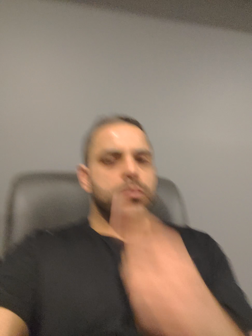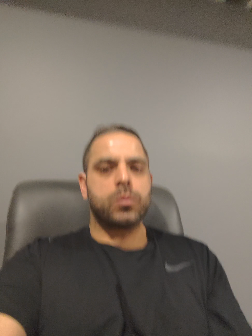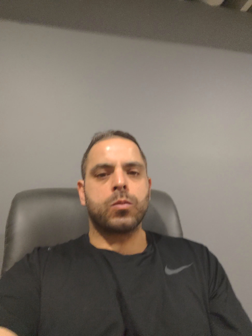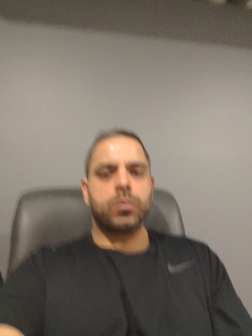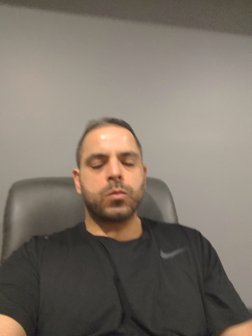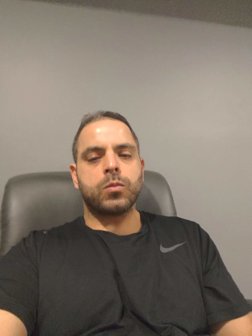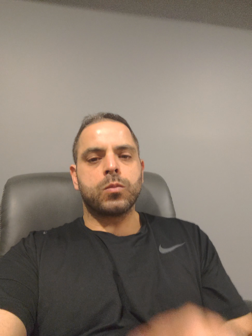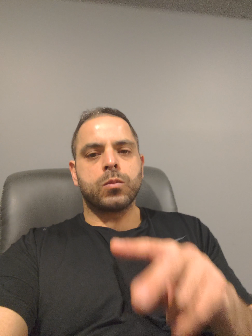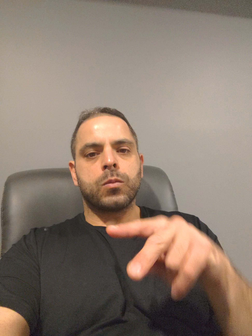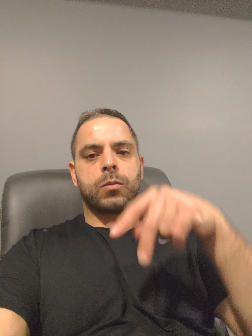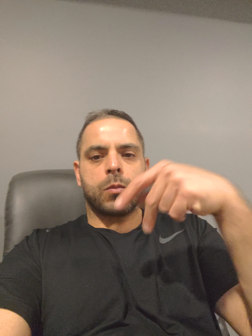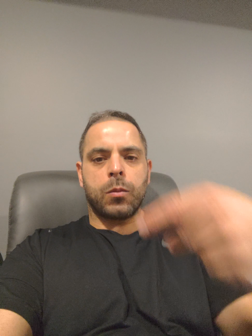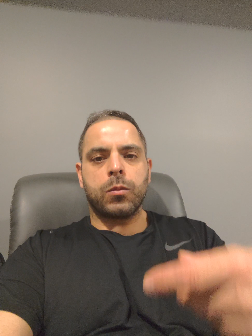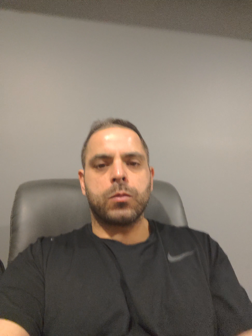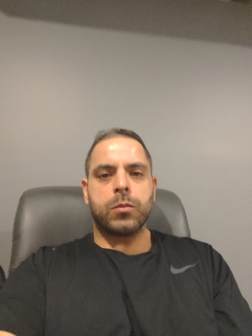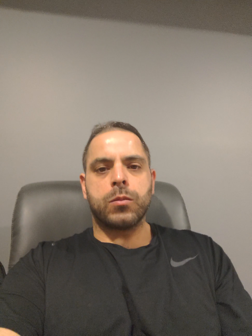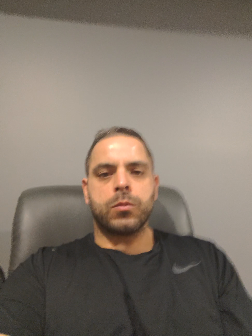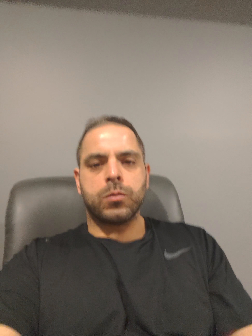fall